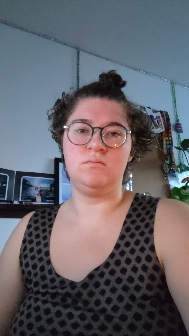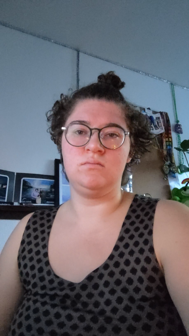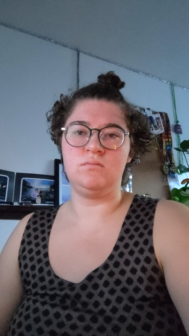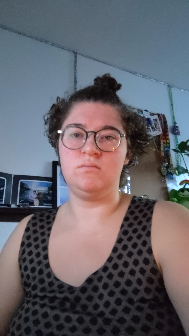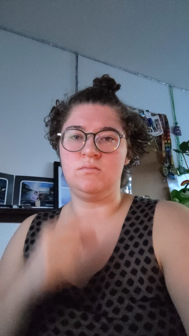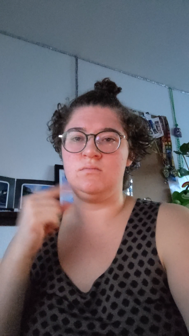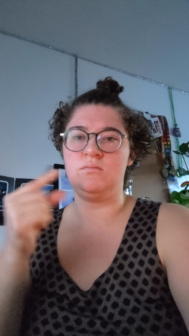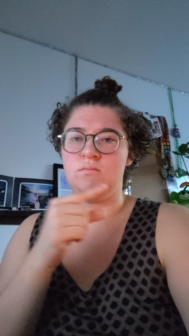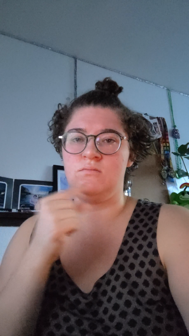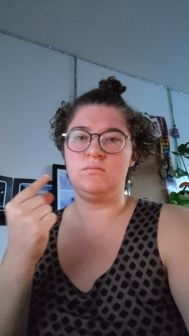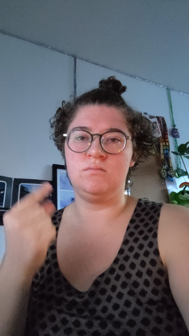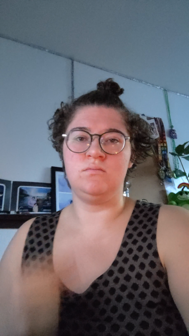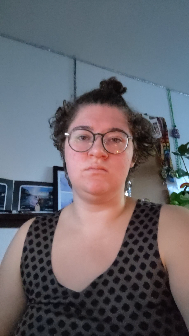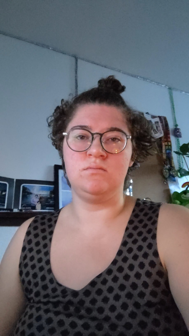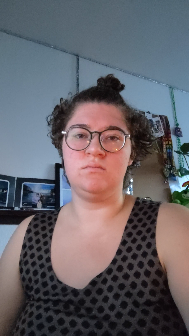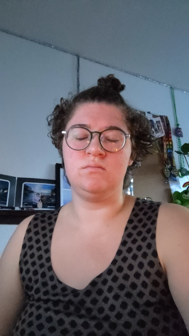glue